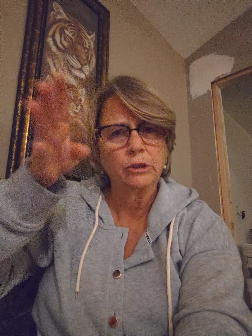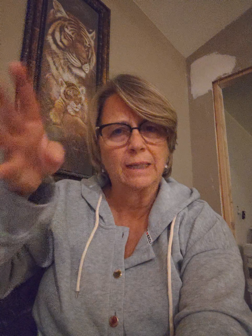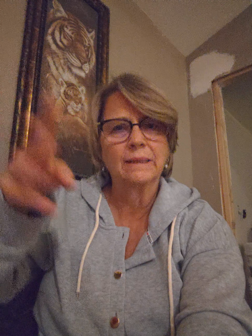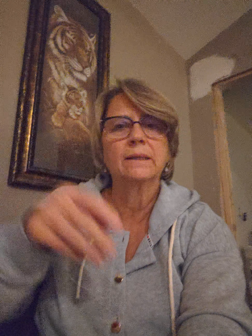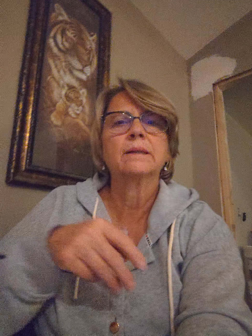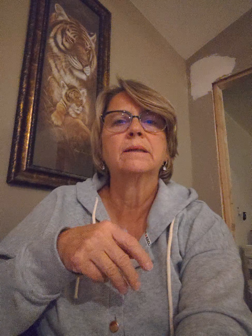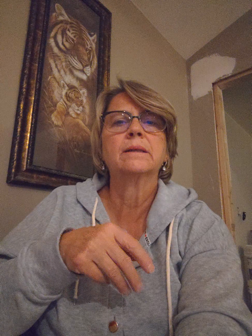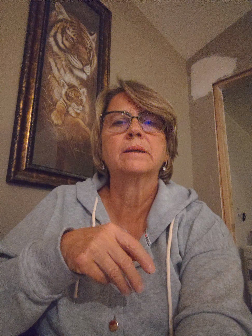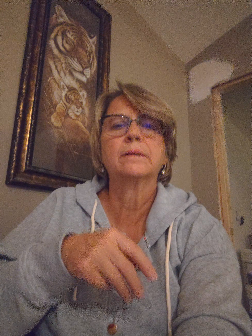pretend